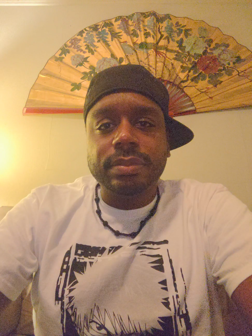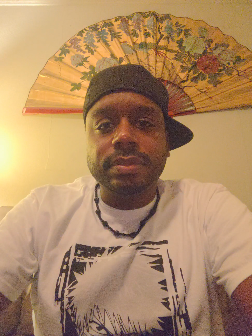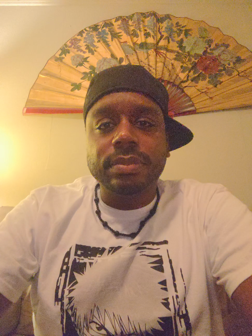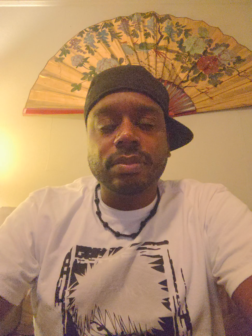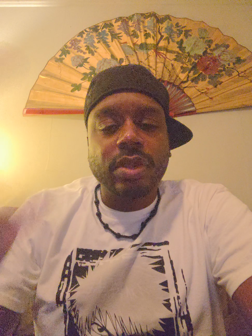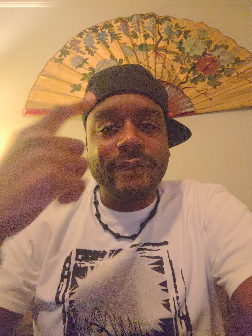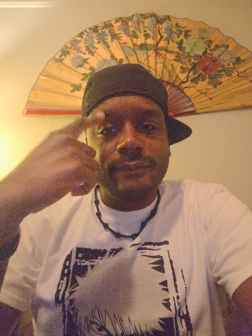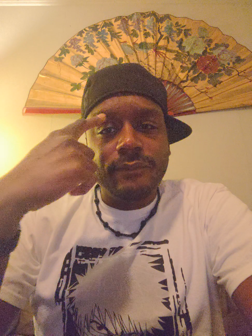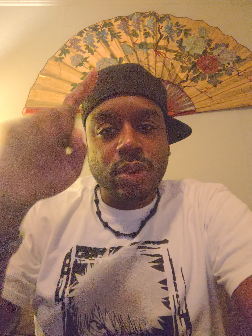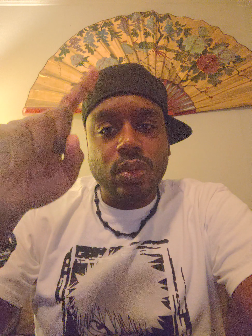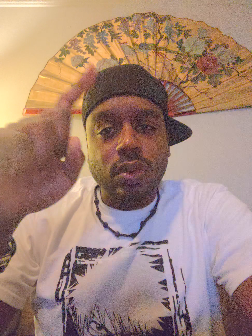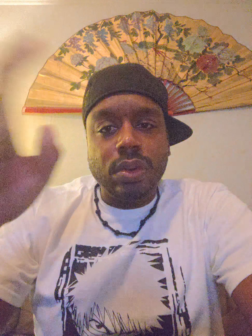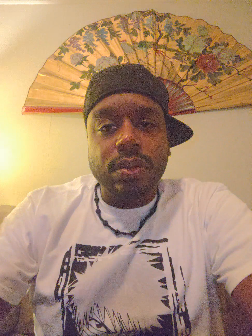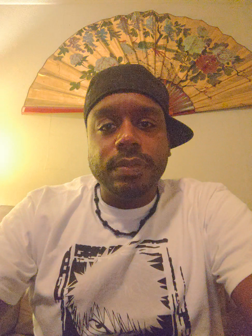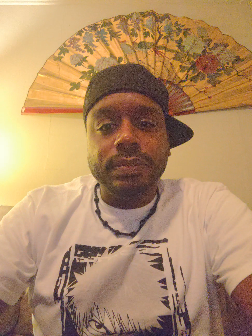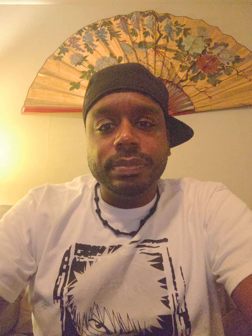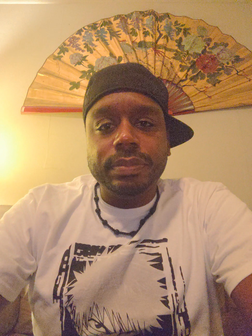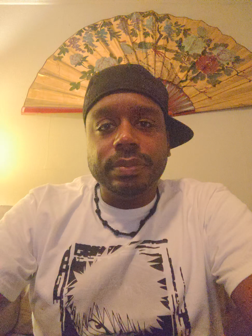for